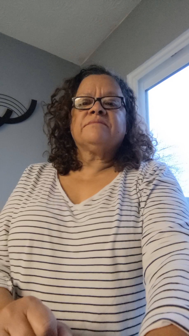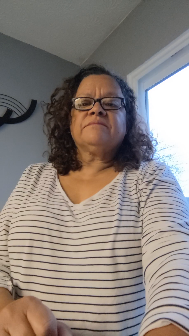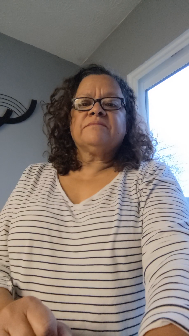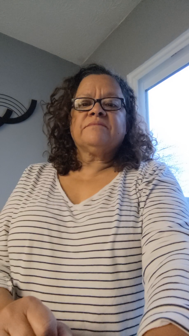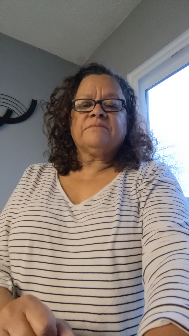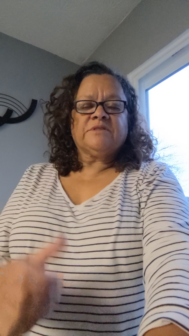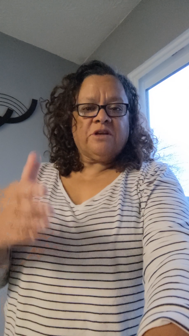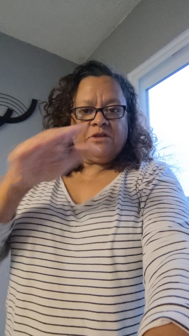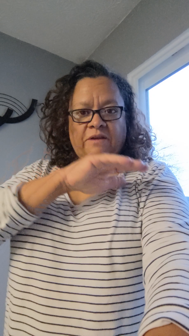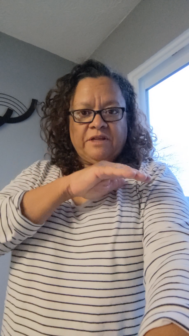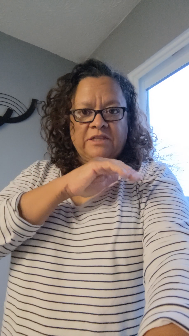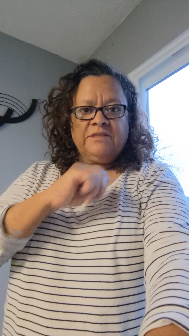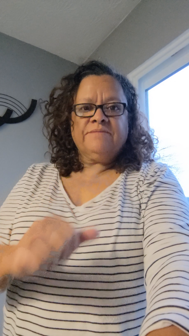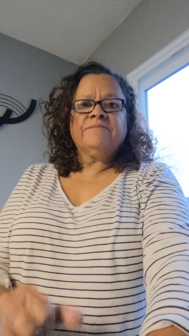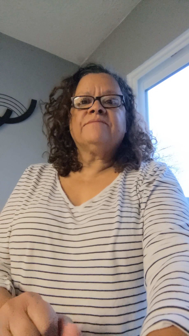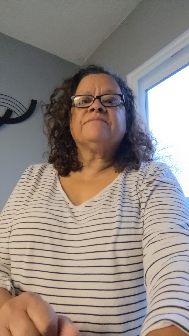cover